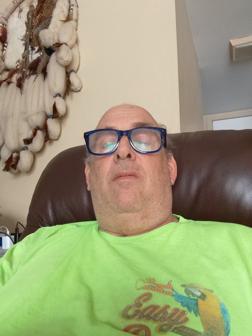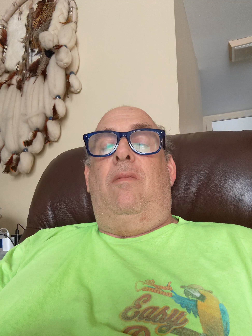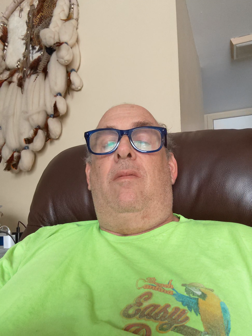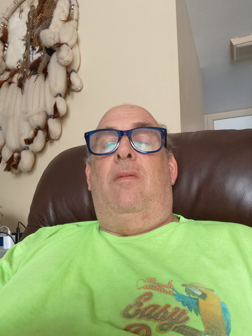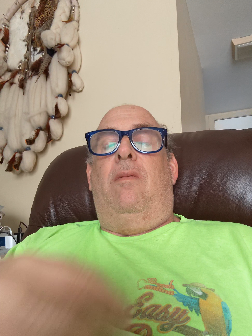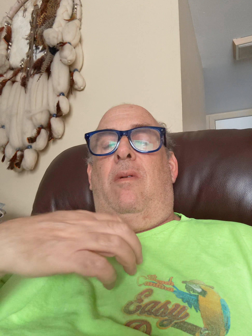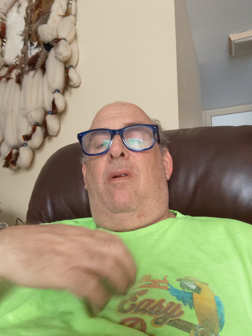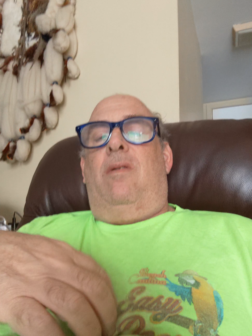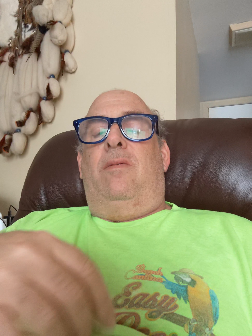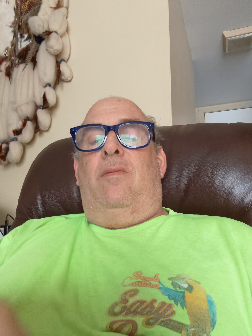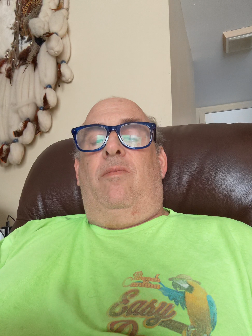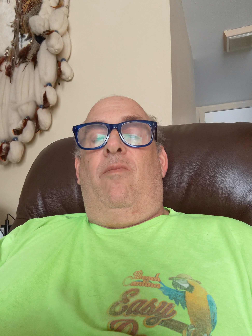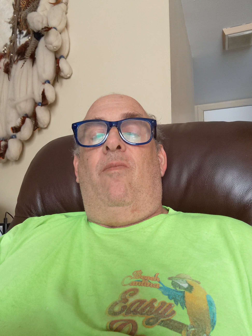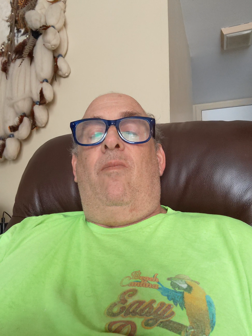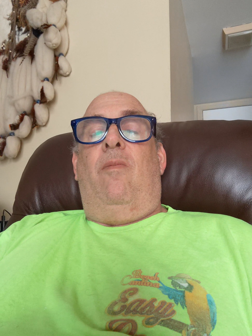hungry